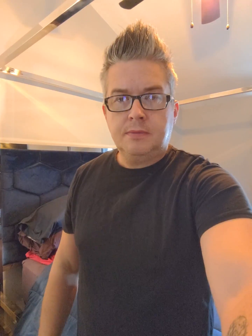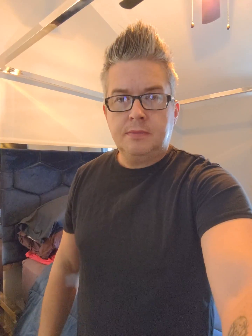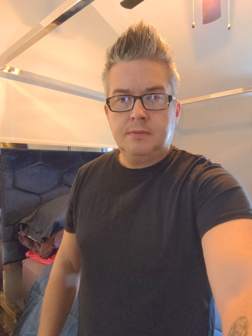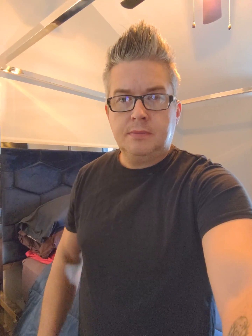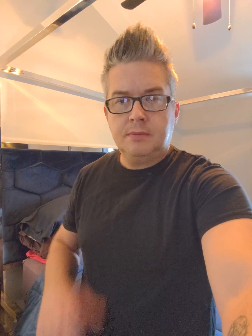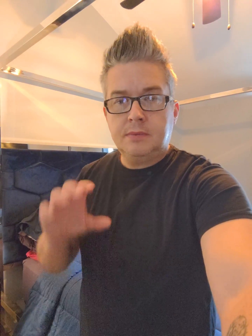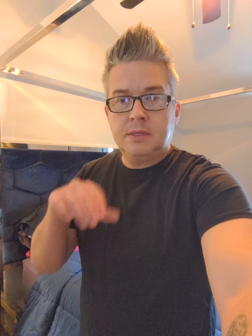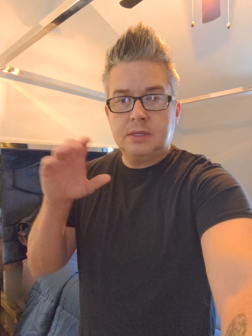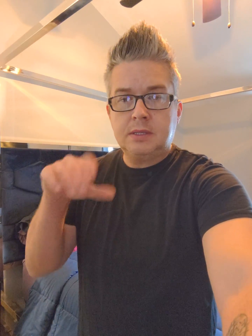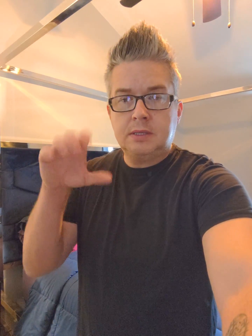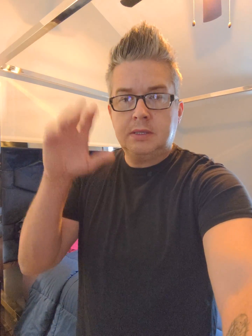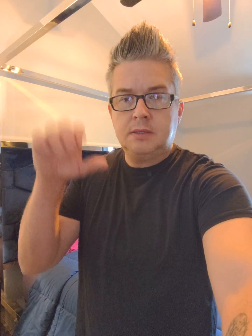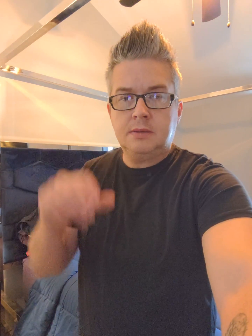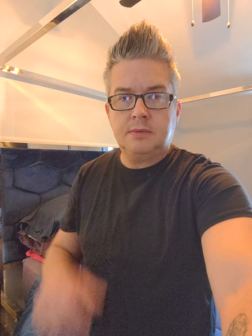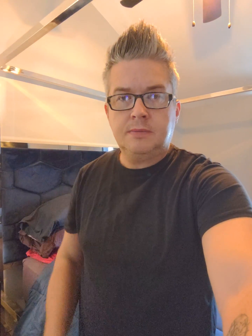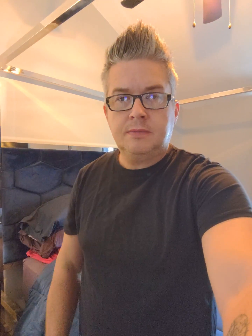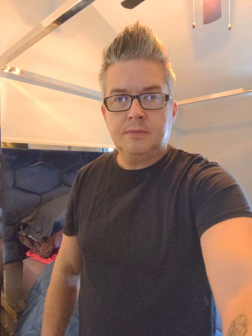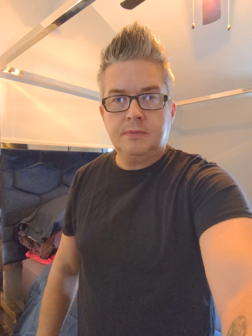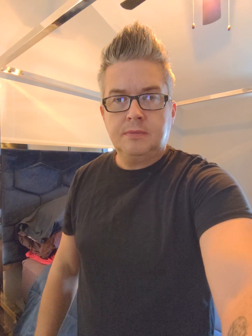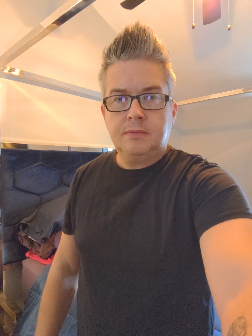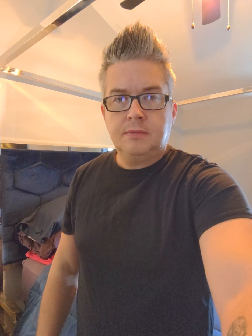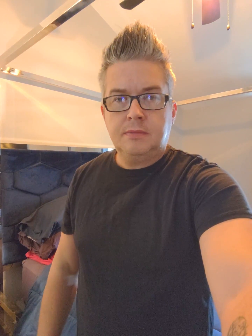climb